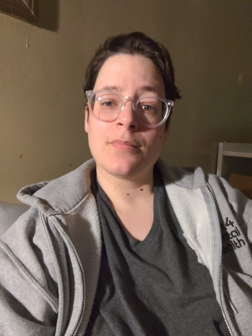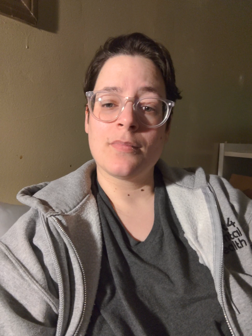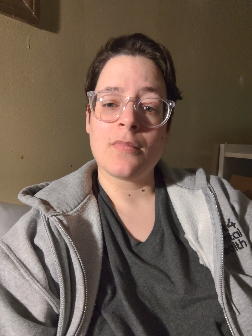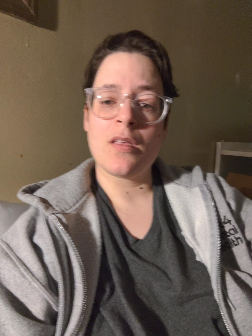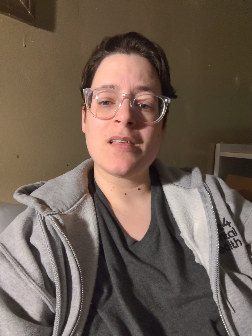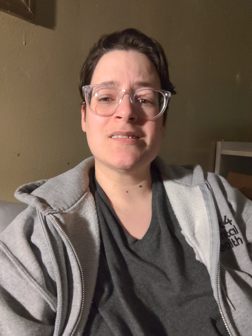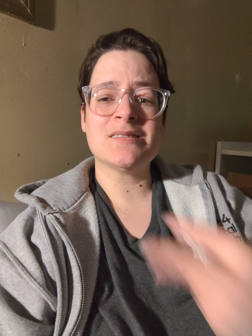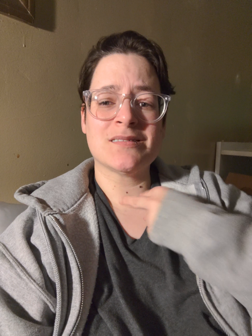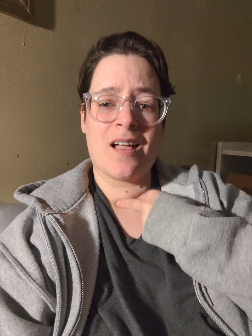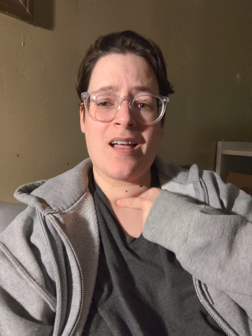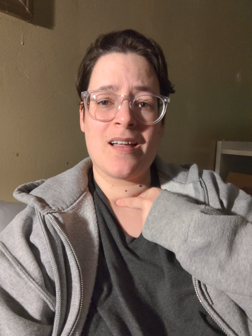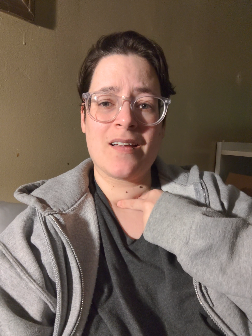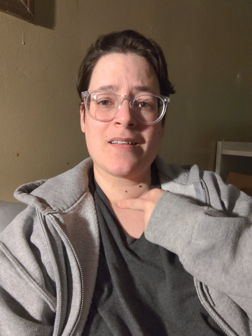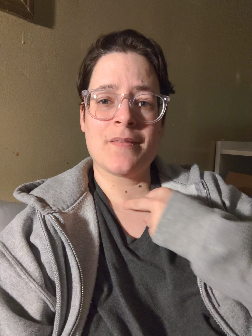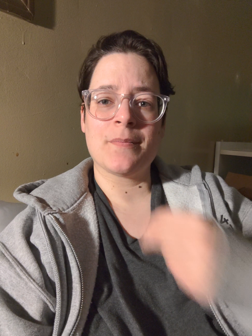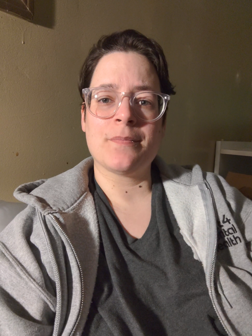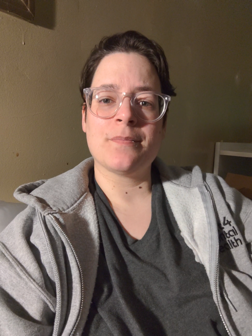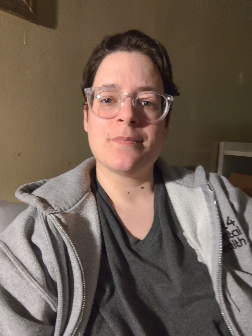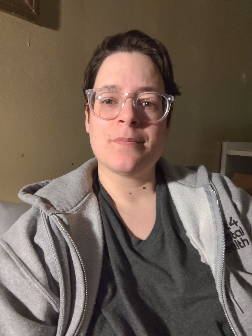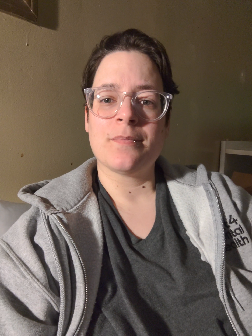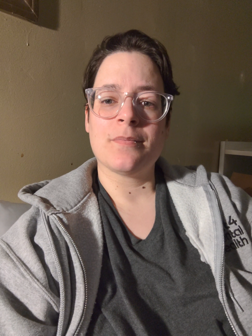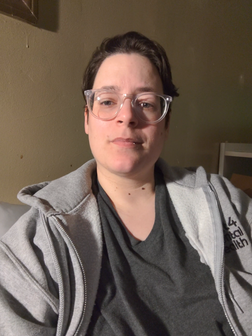stuck